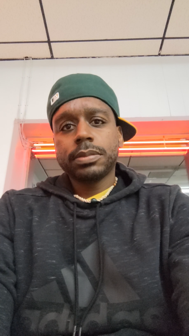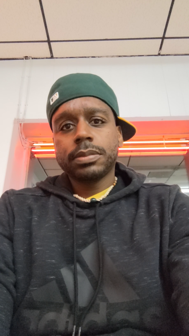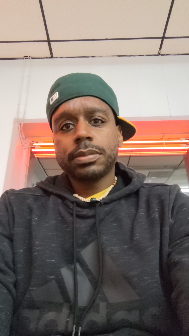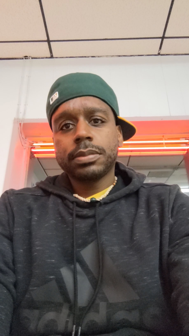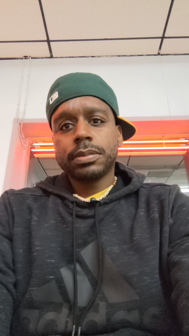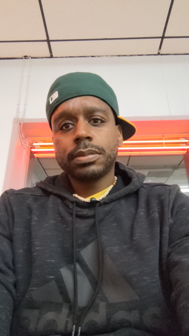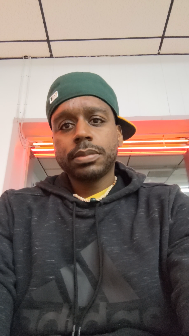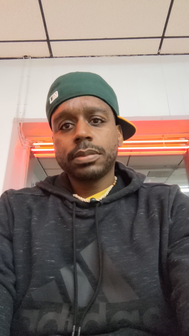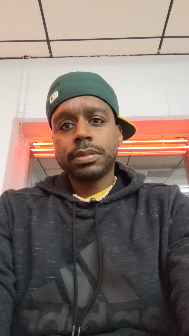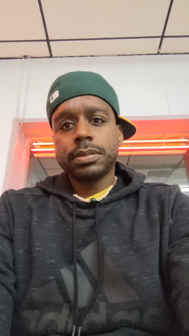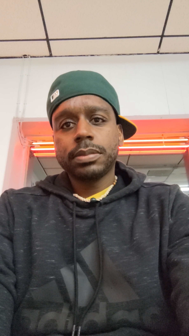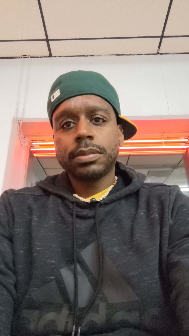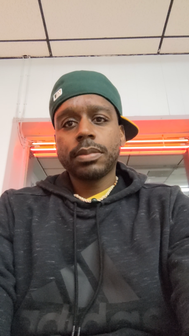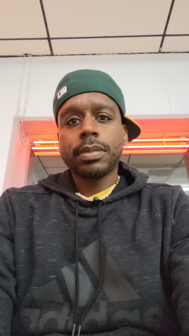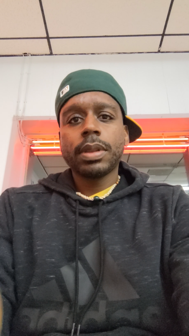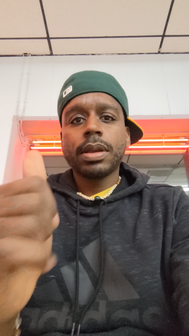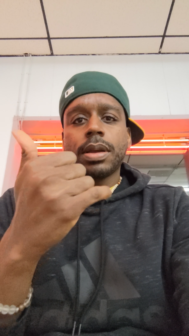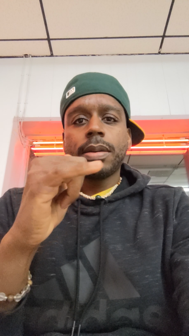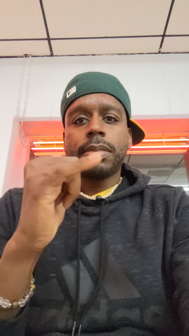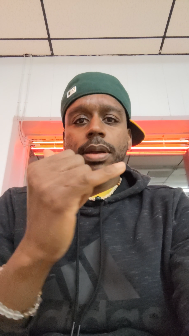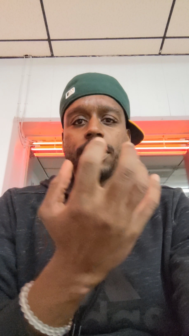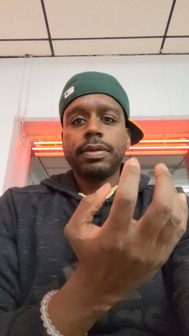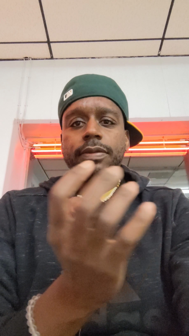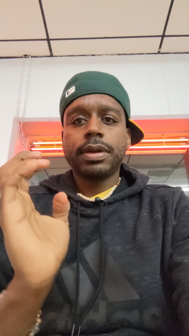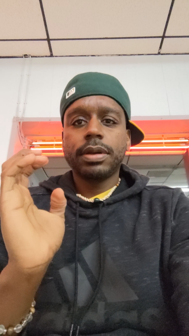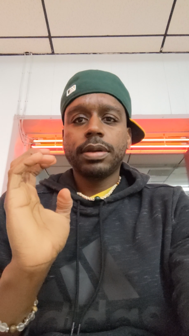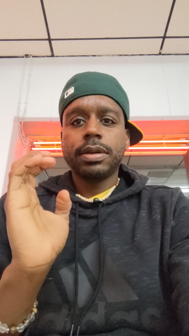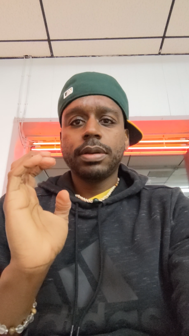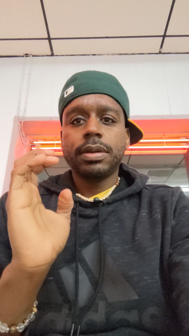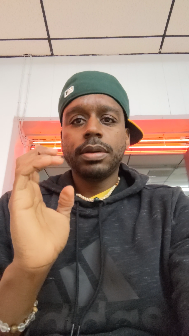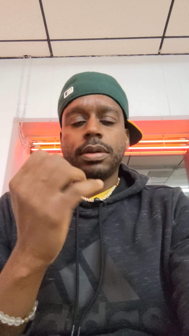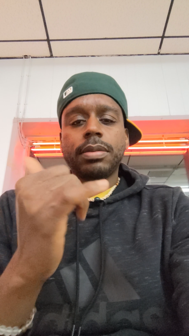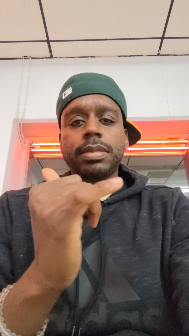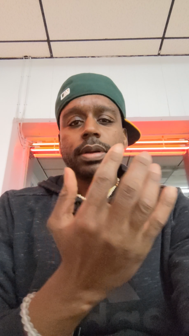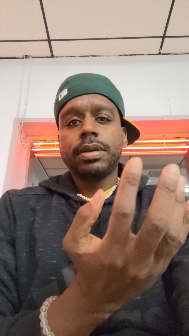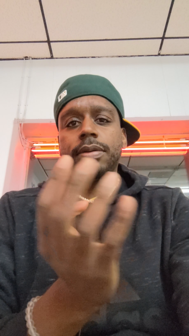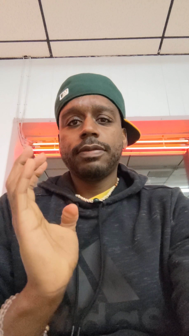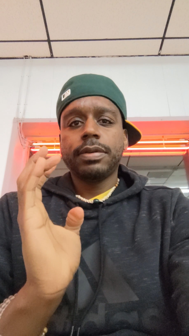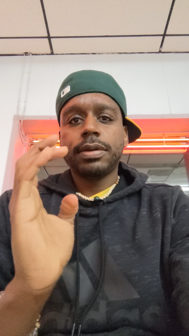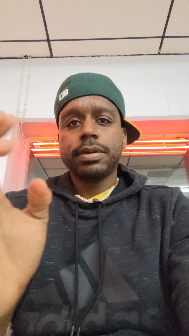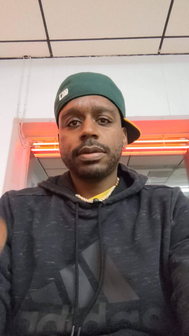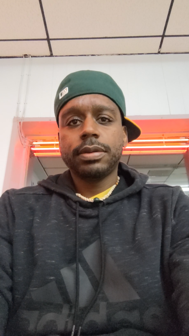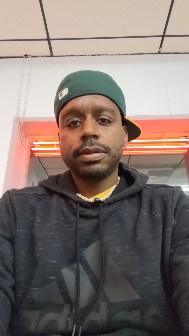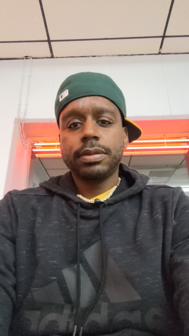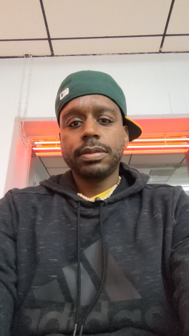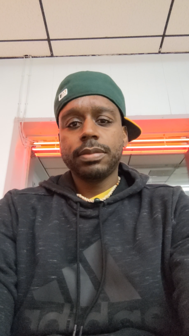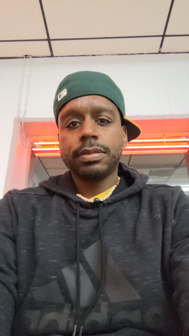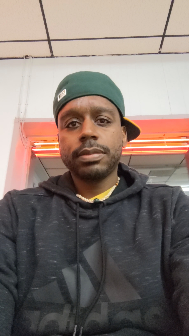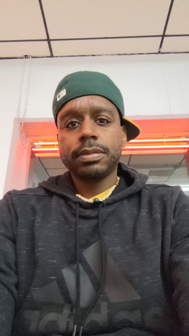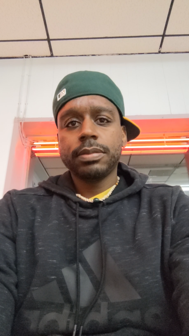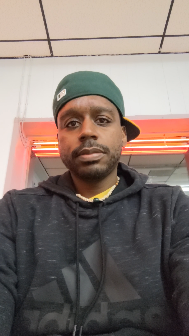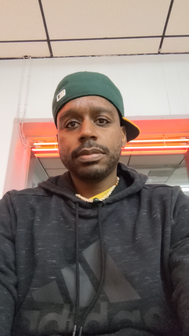playpen